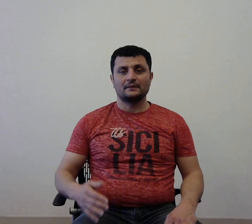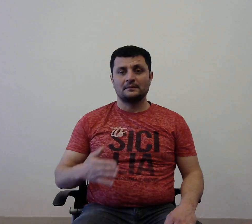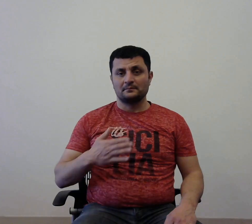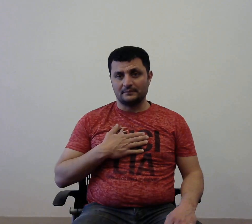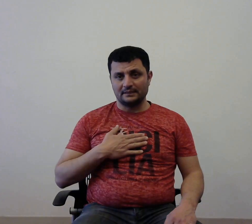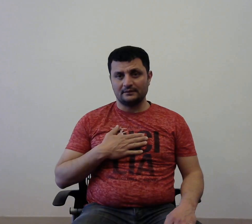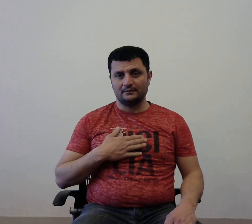mən